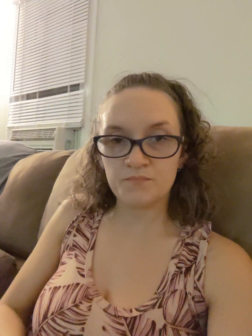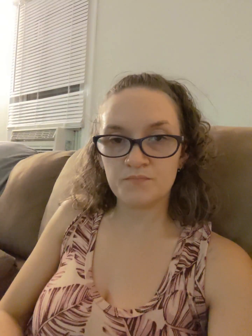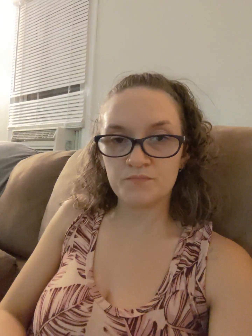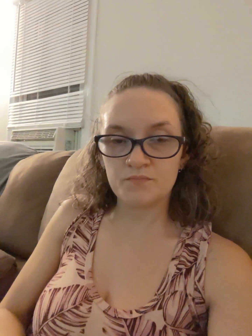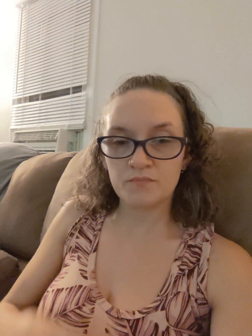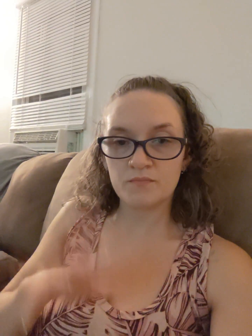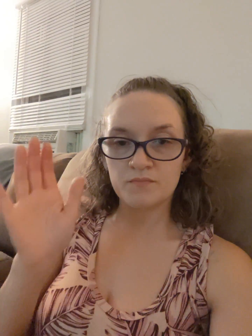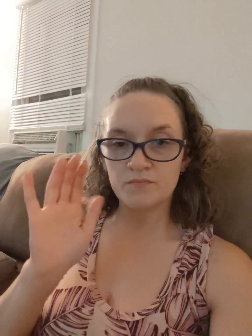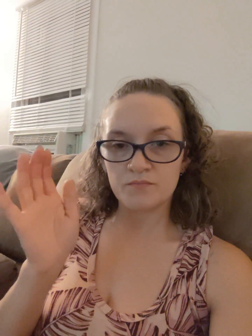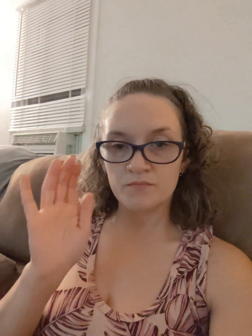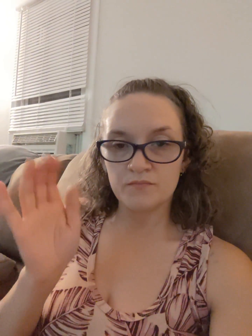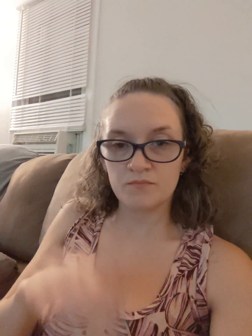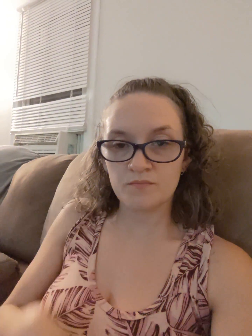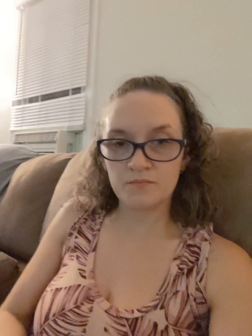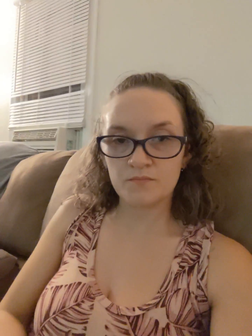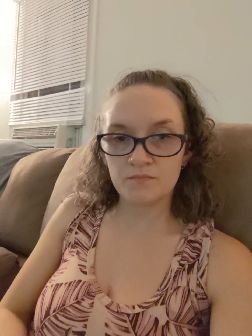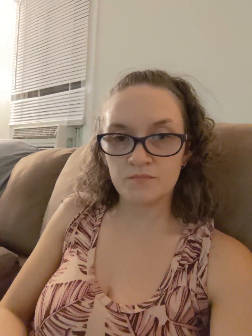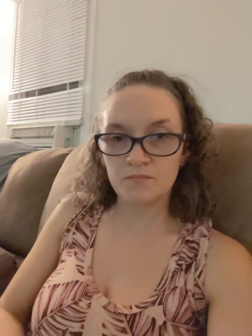hi